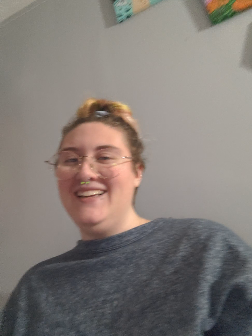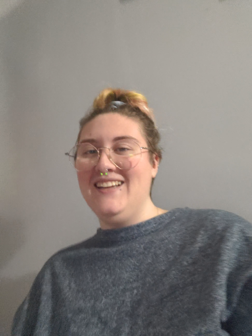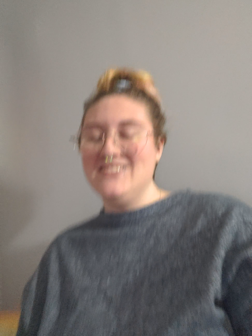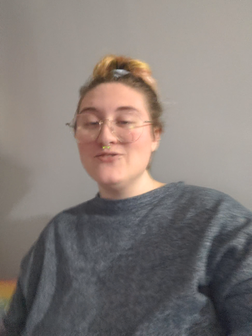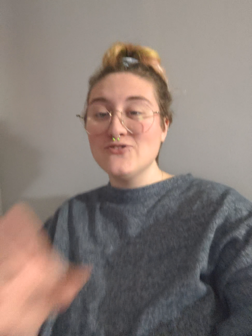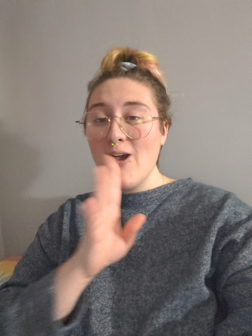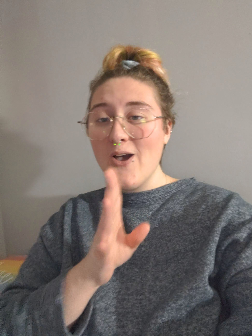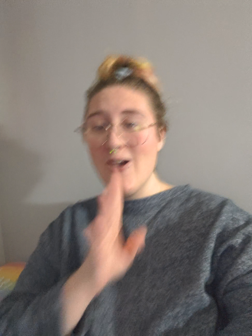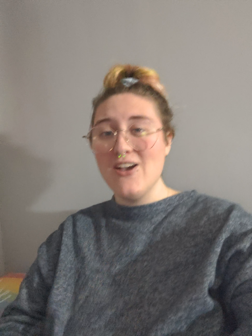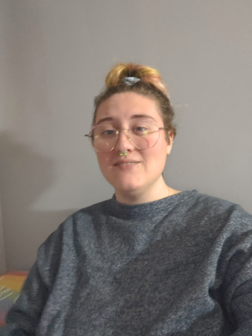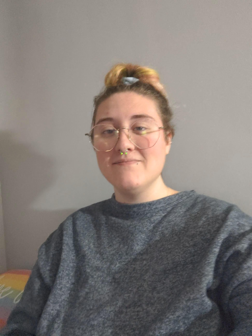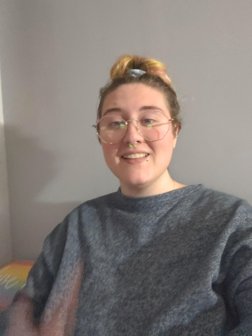talk